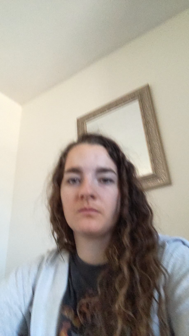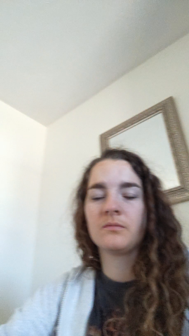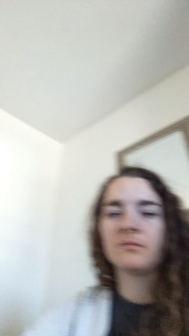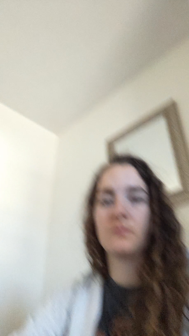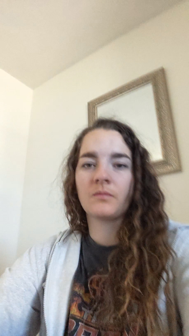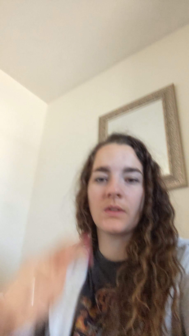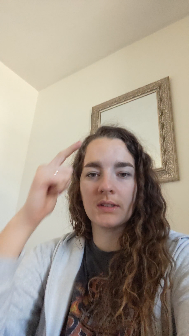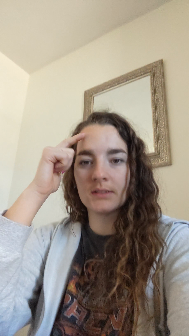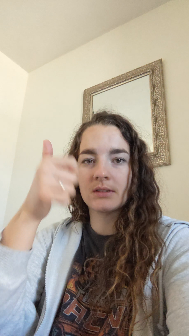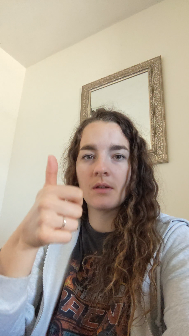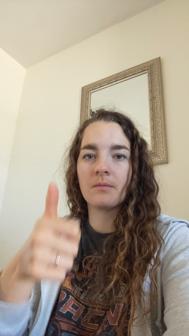dime